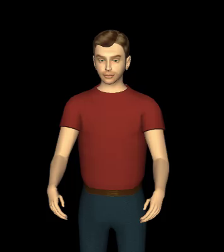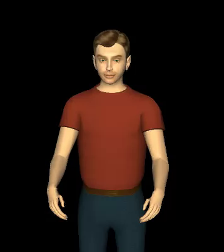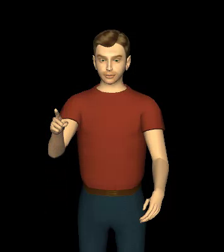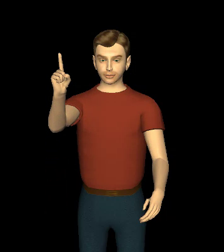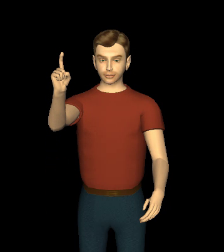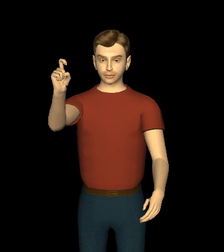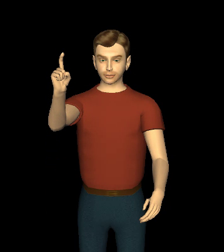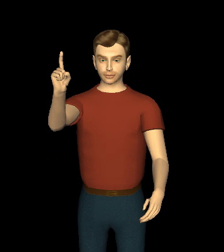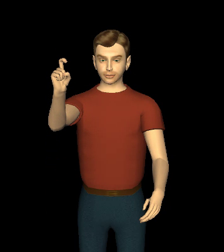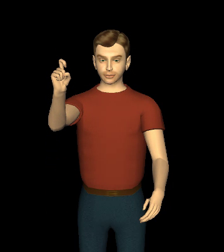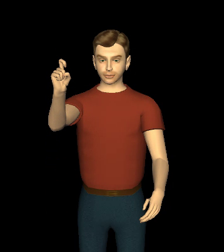ماء